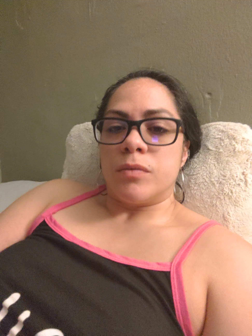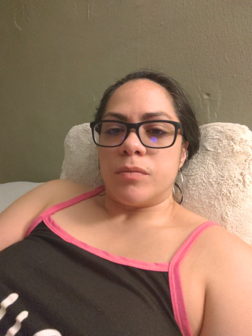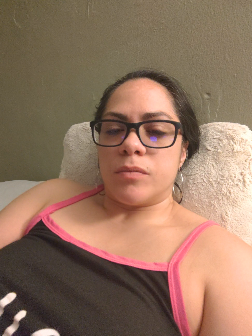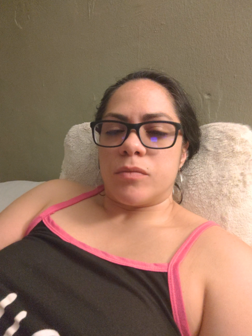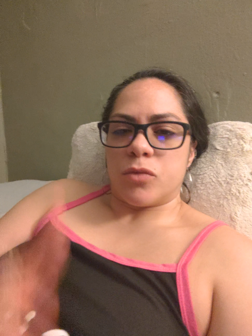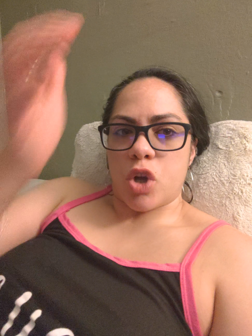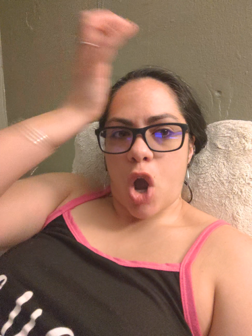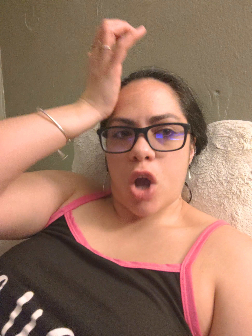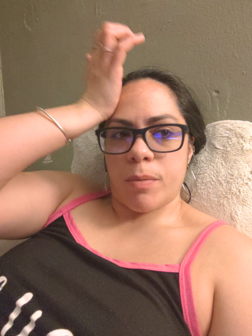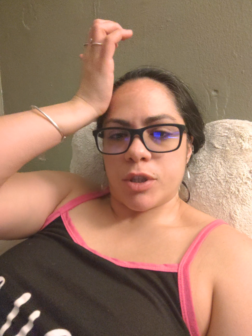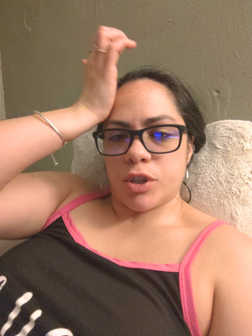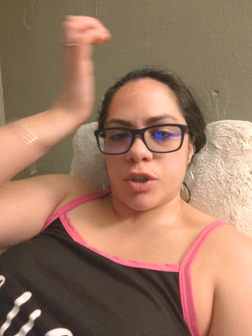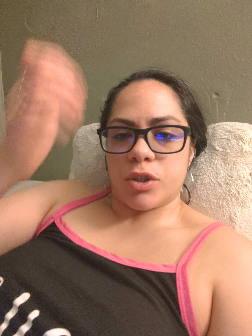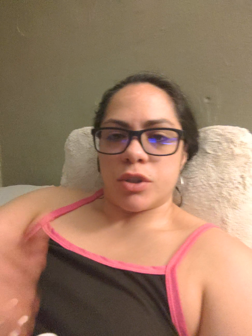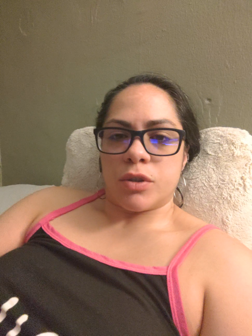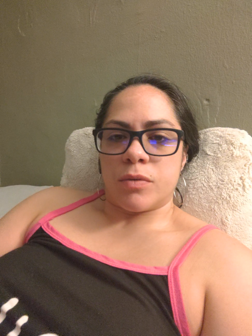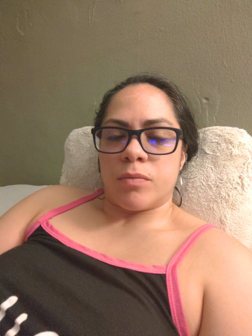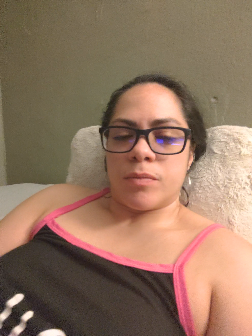garbage